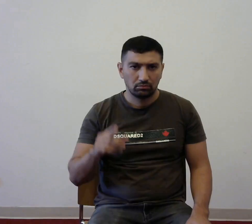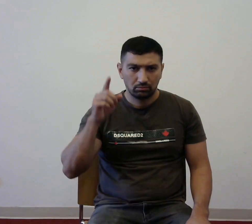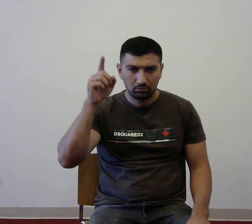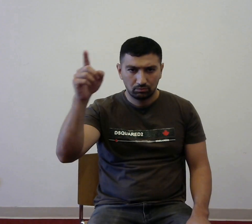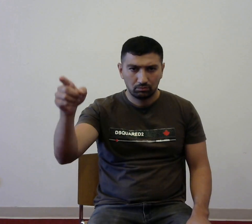O